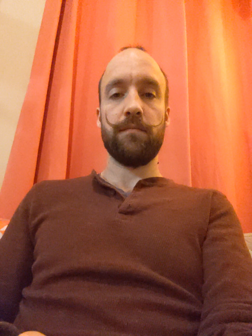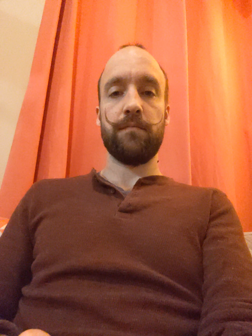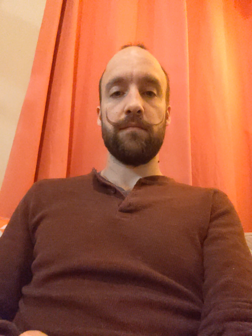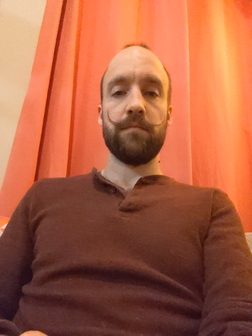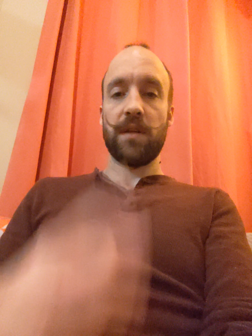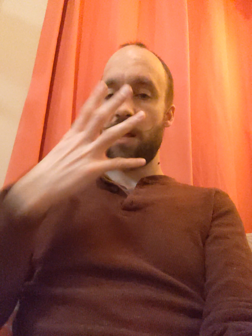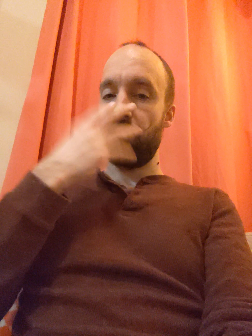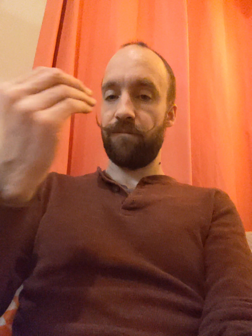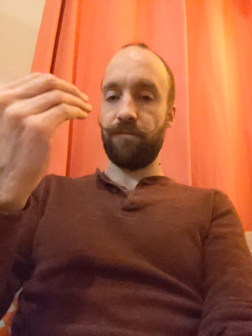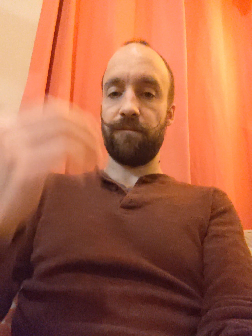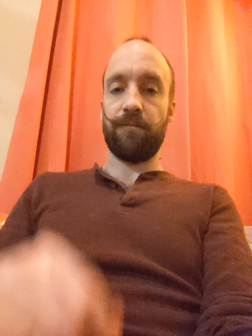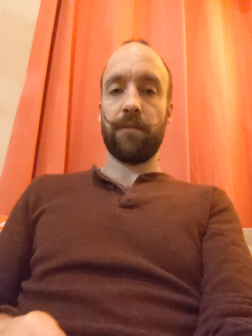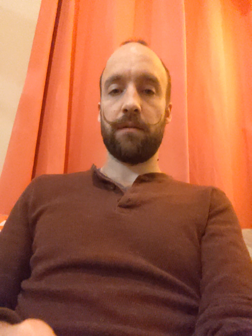wolf